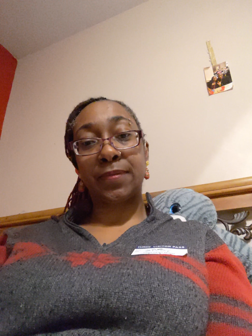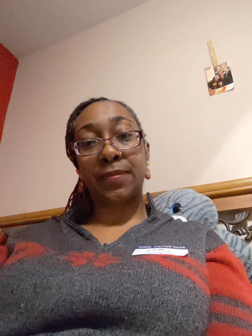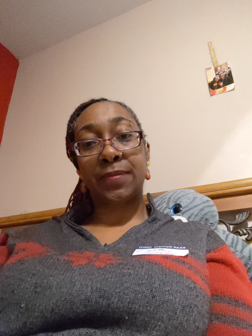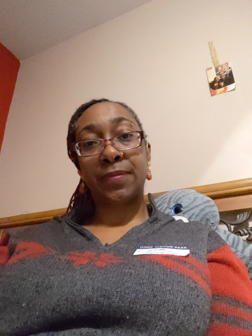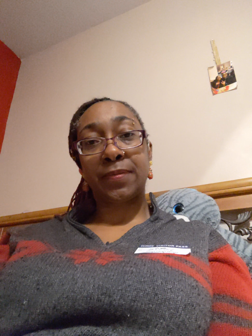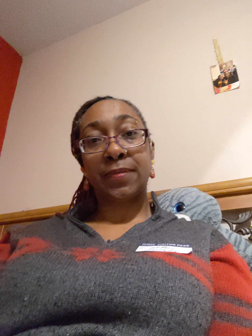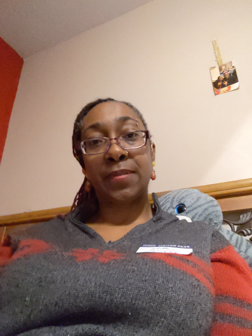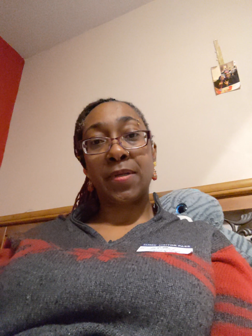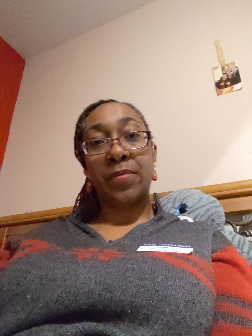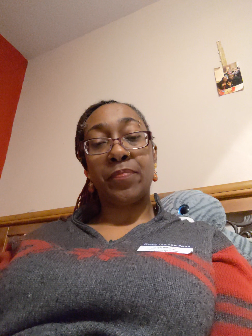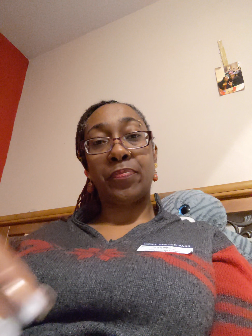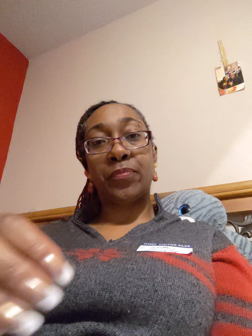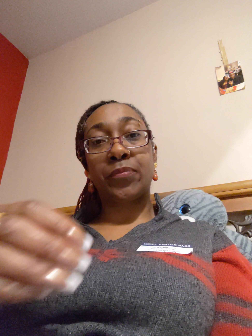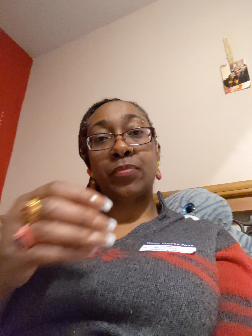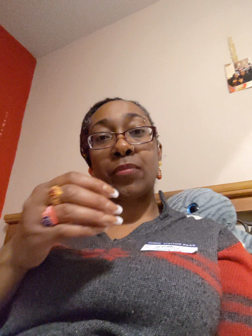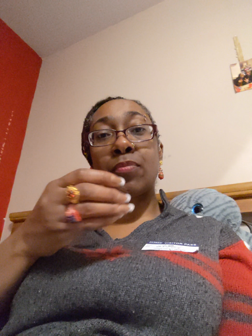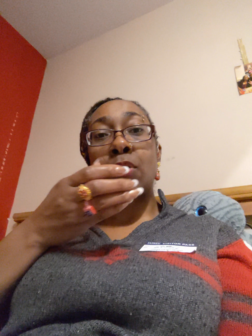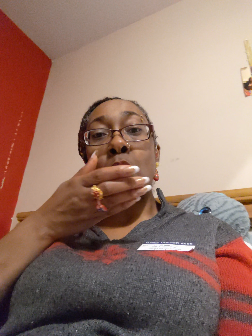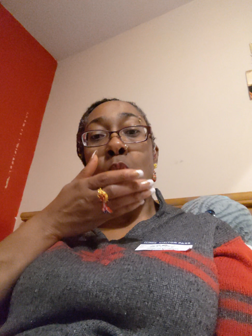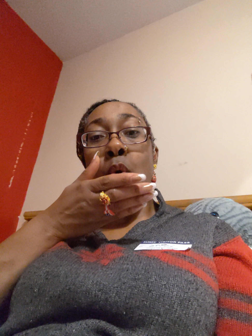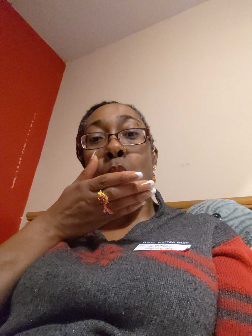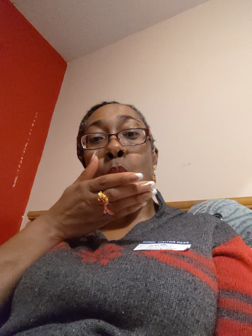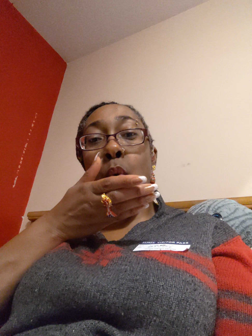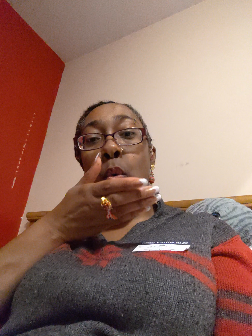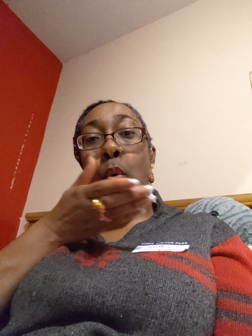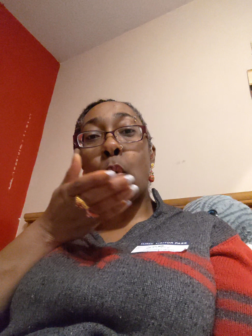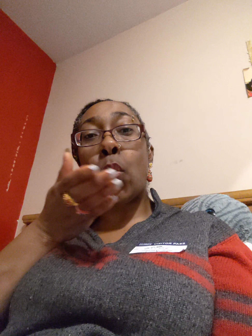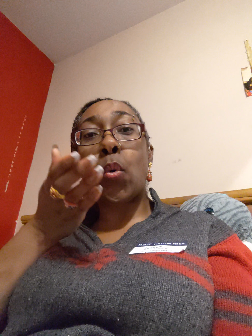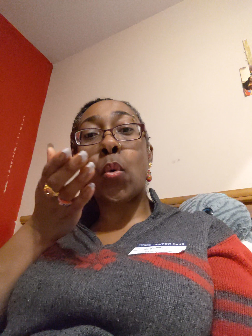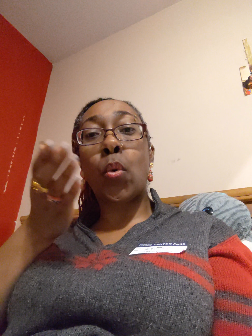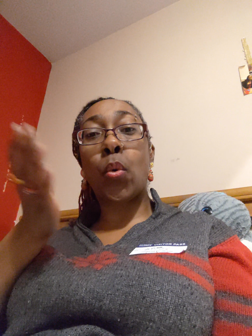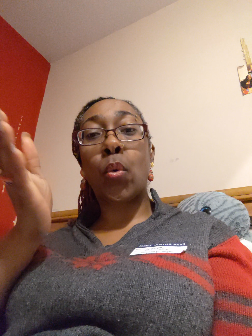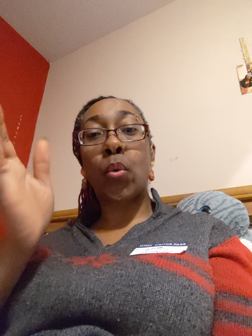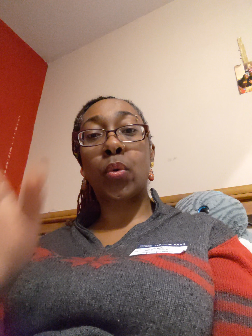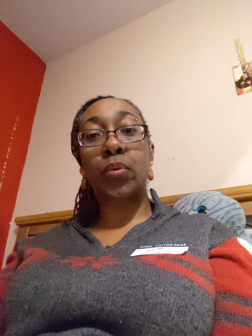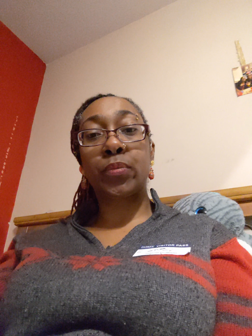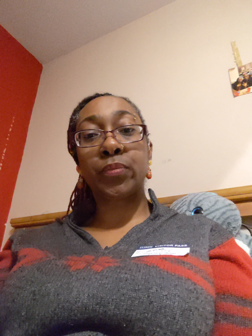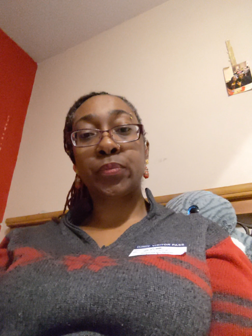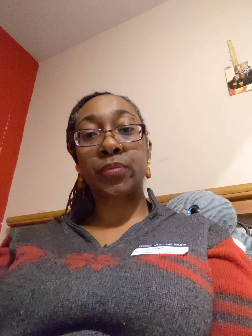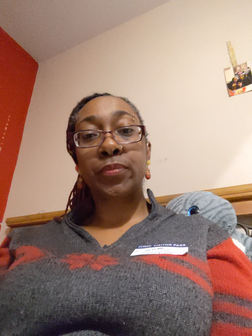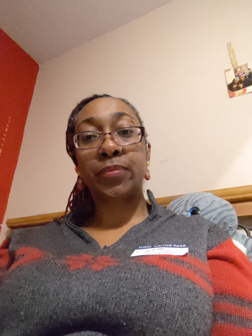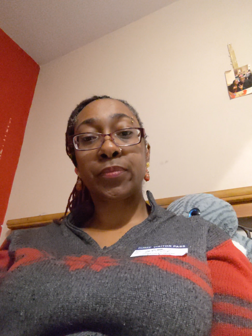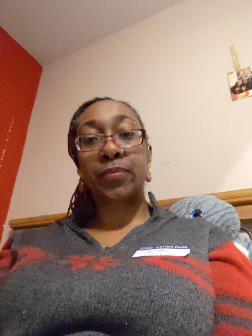blow